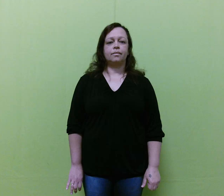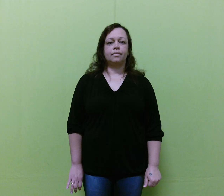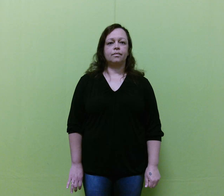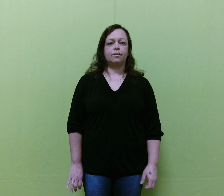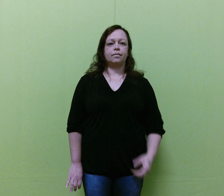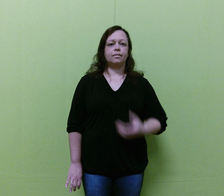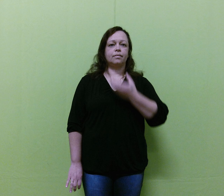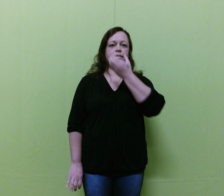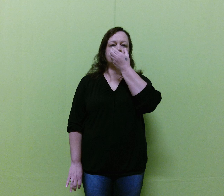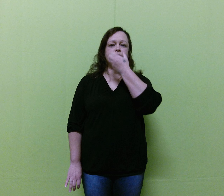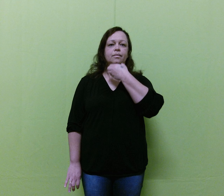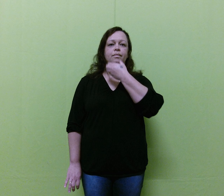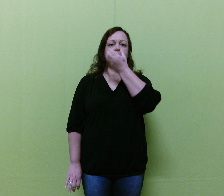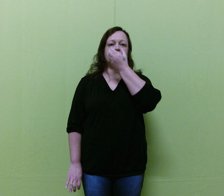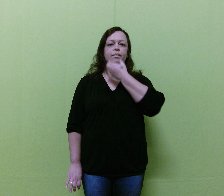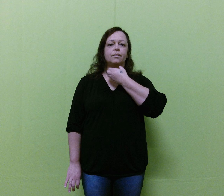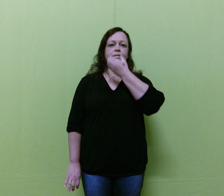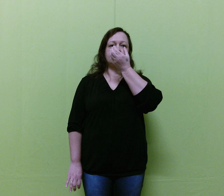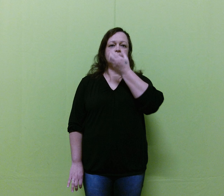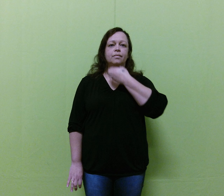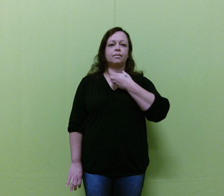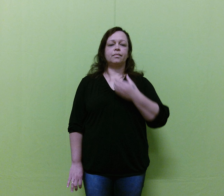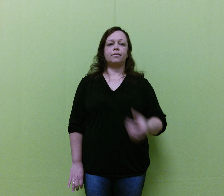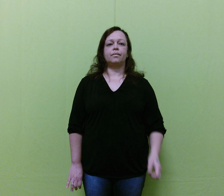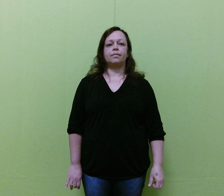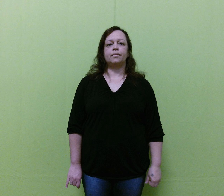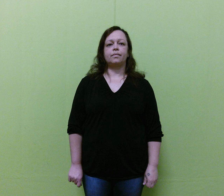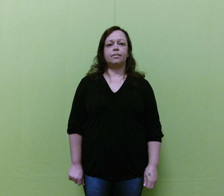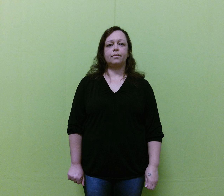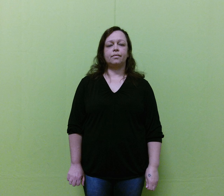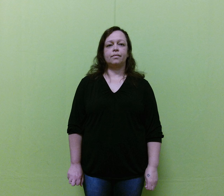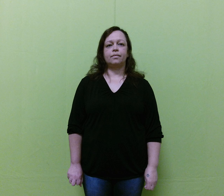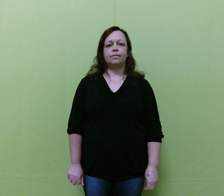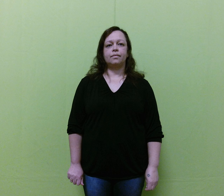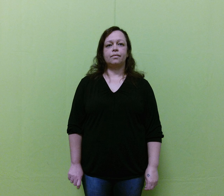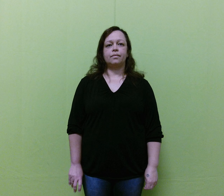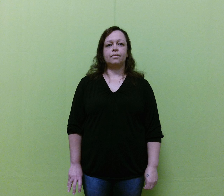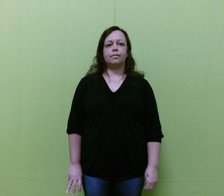maçã